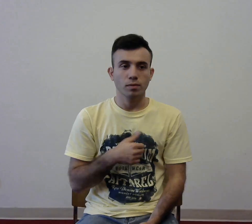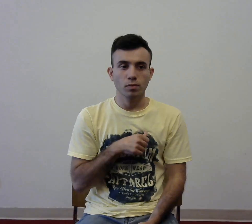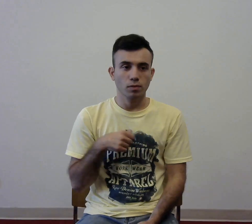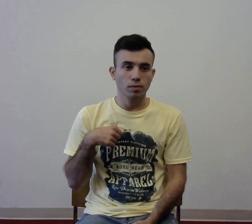özümü